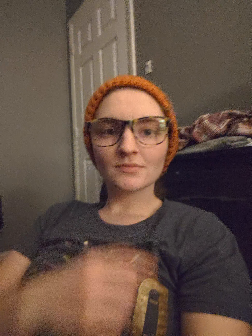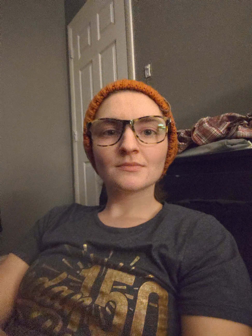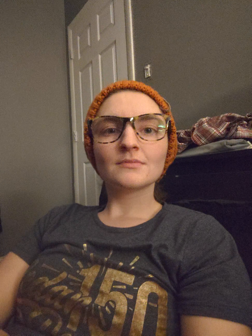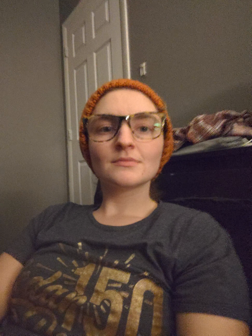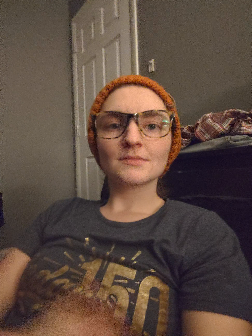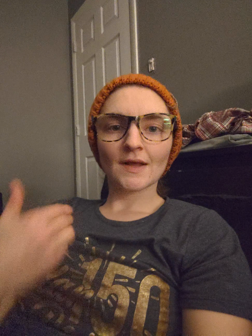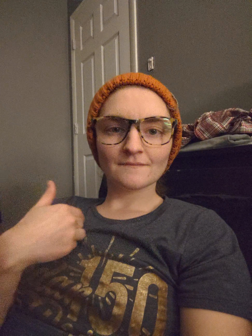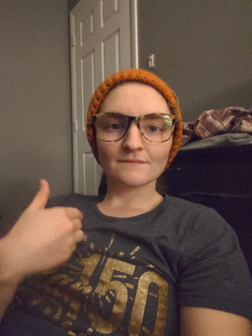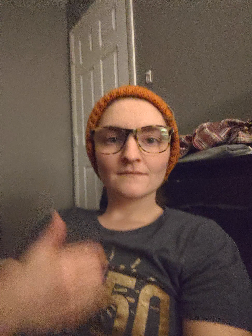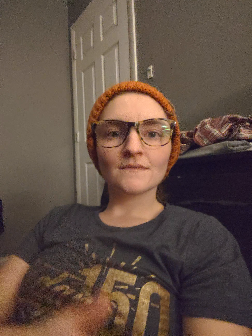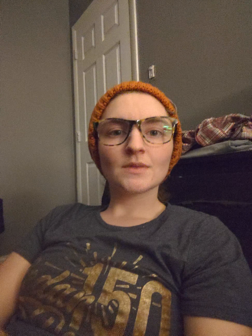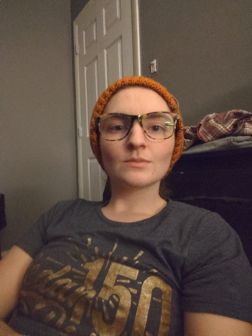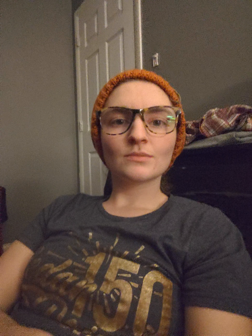have